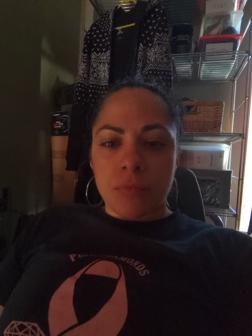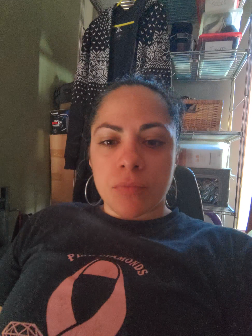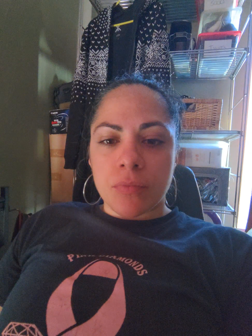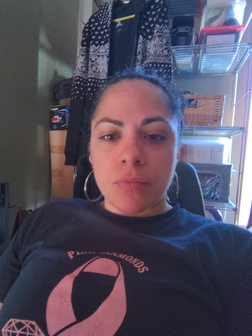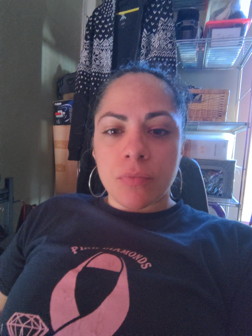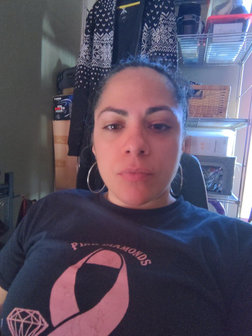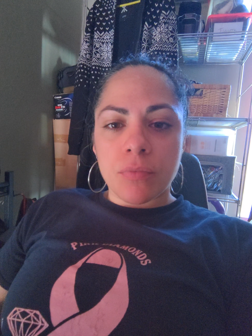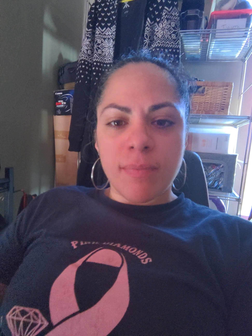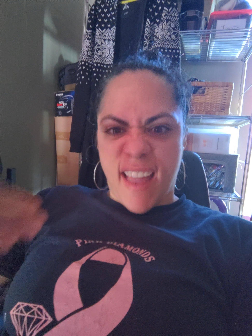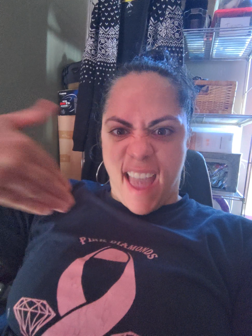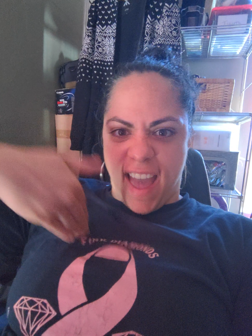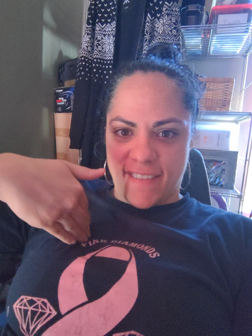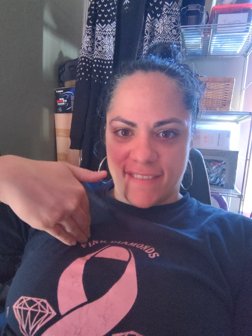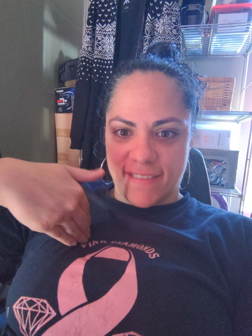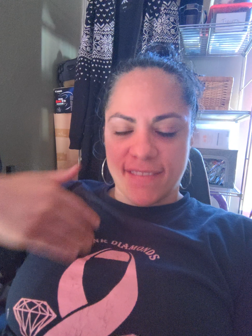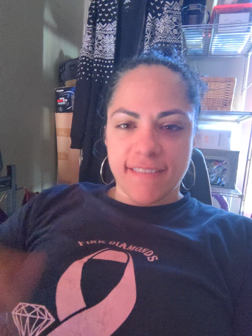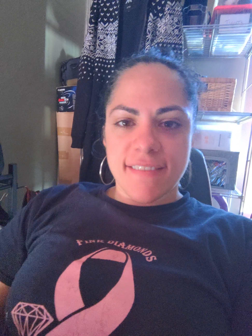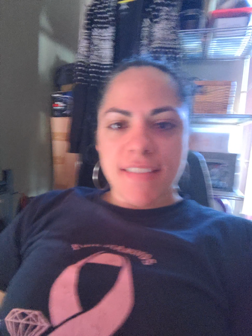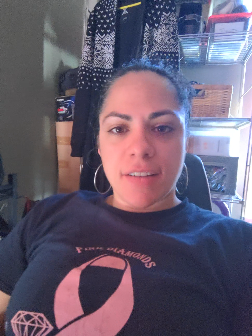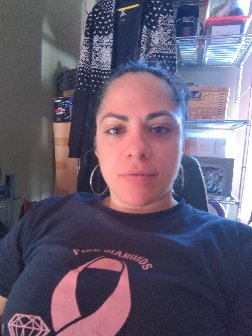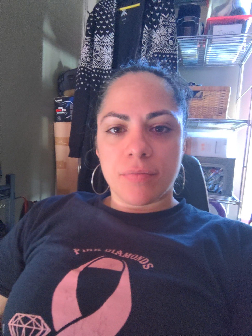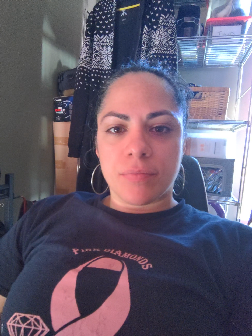have